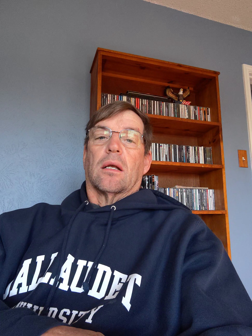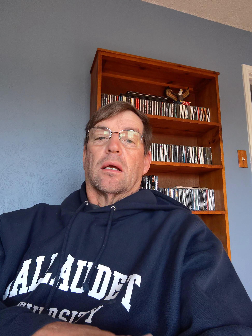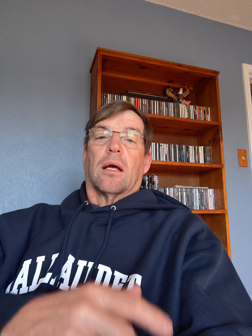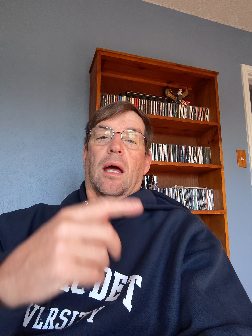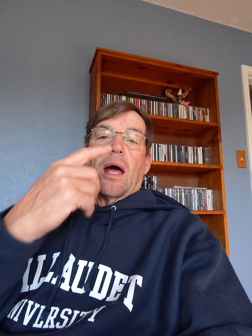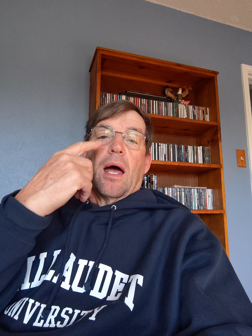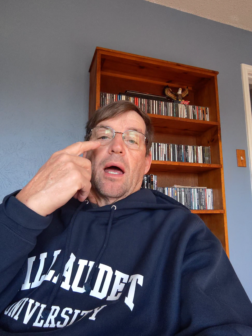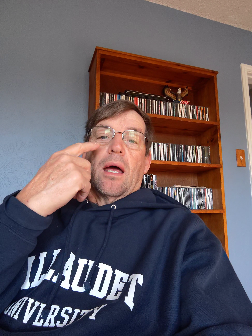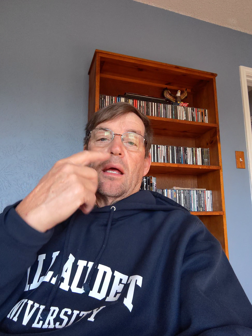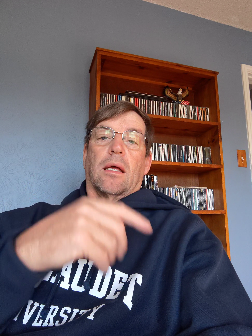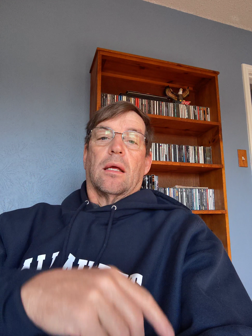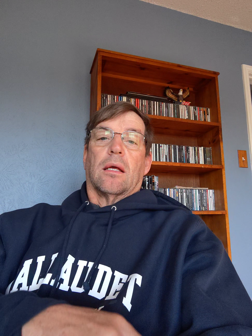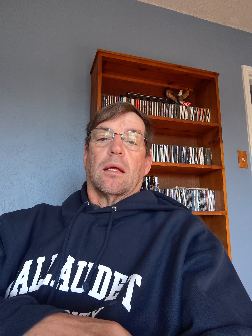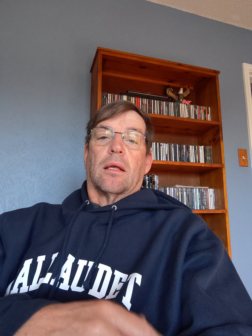eye